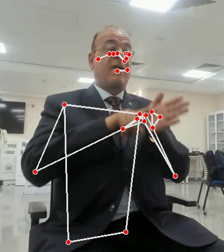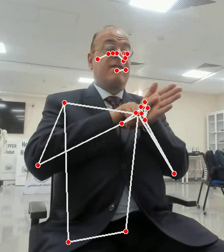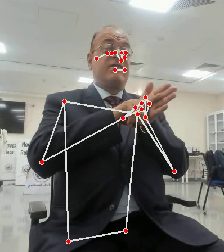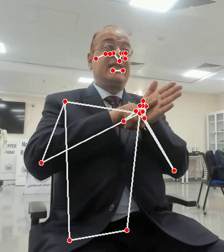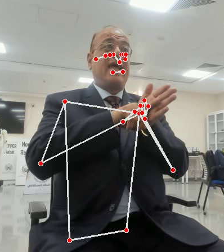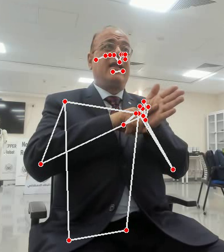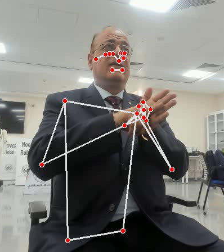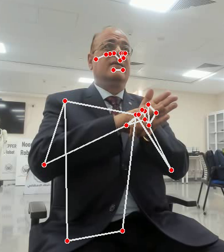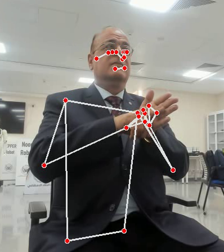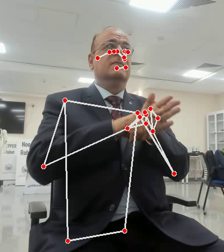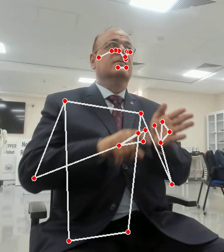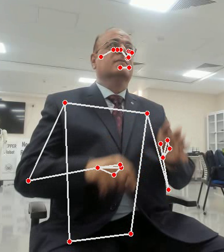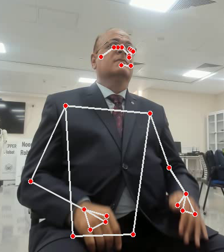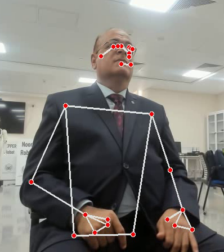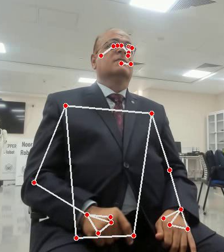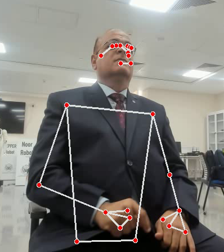fatan